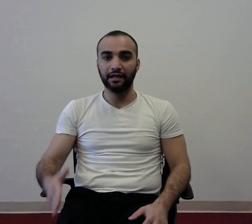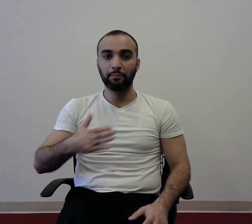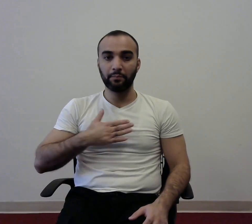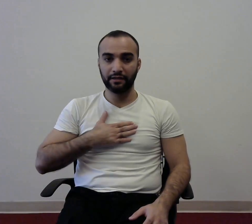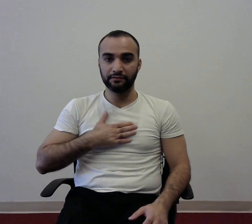mən